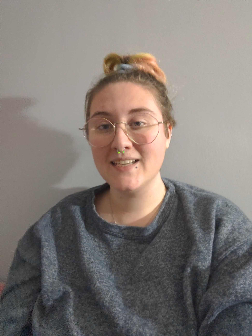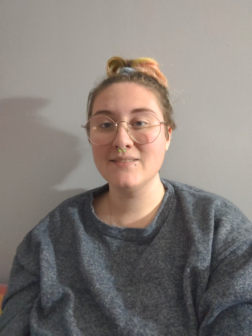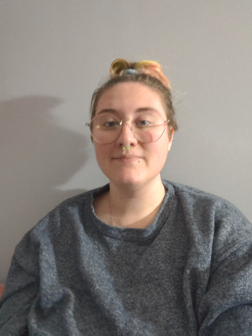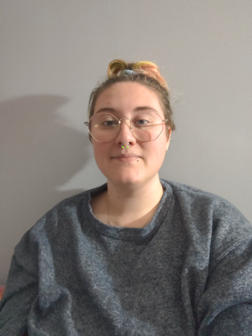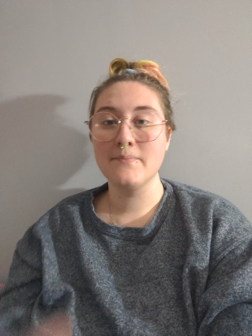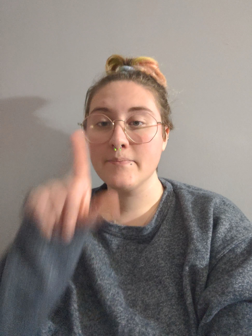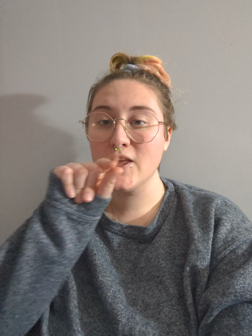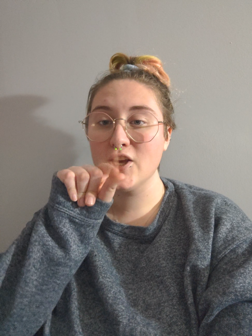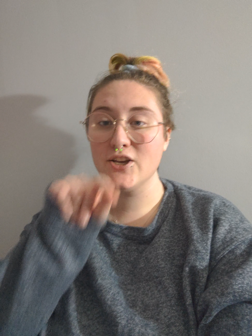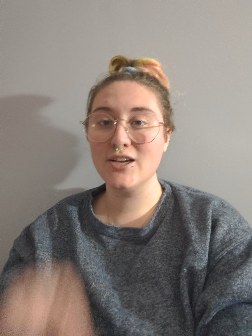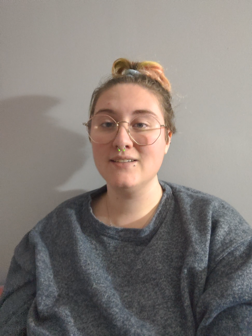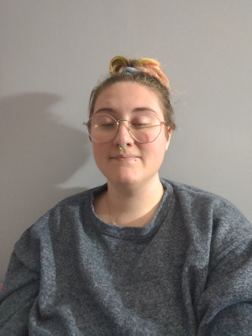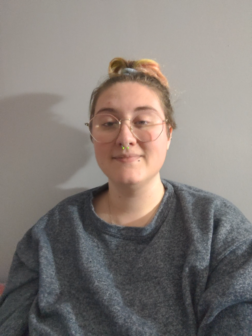bird